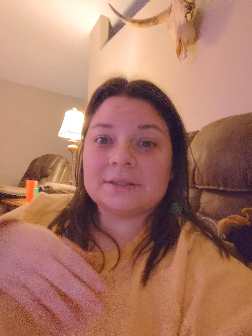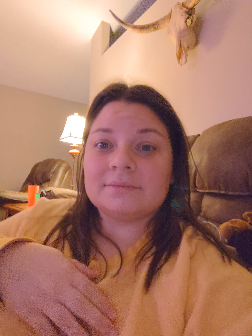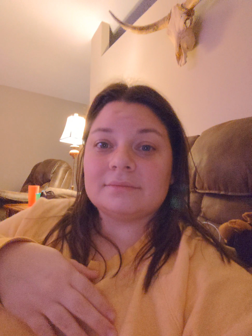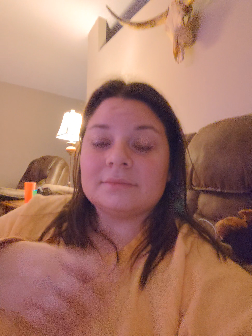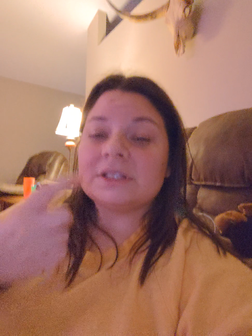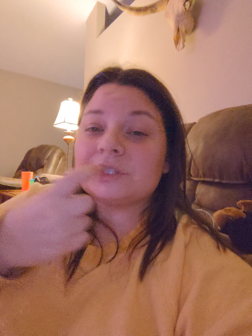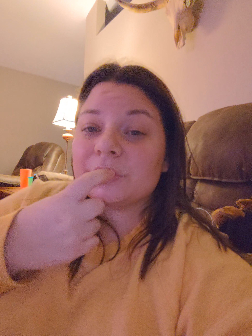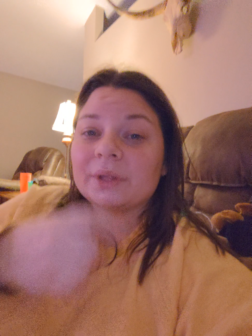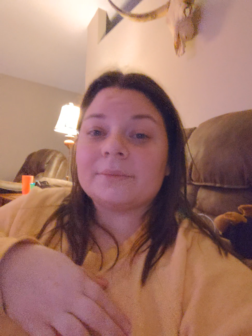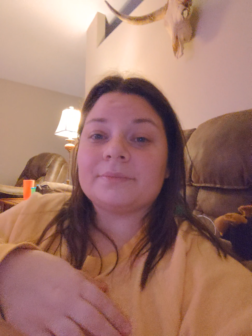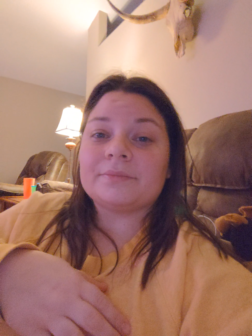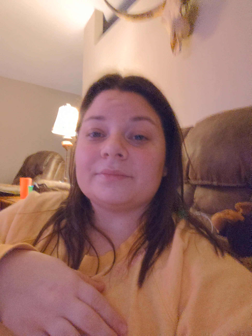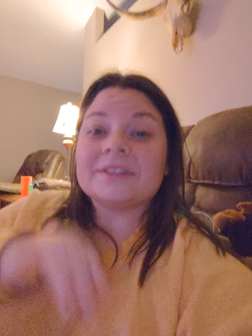tooth